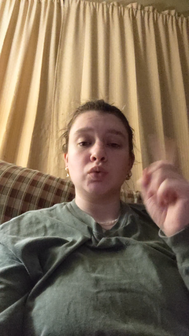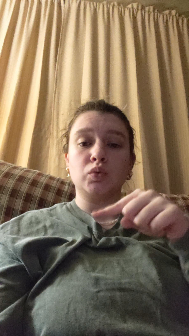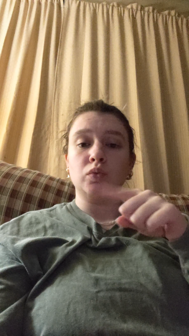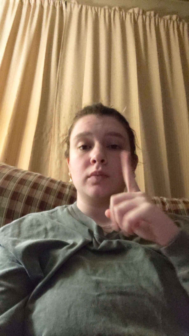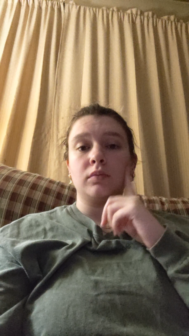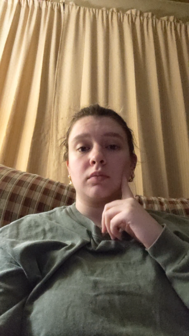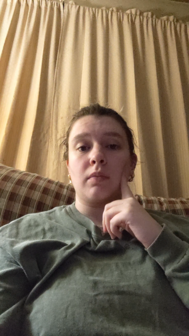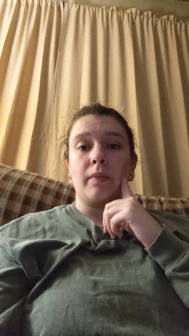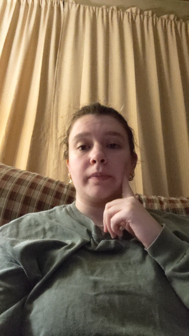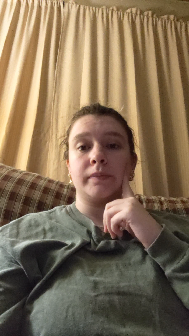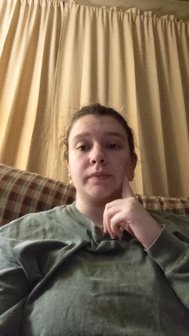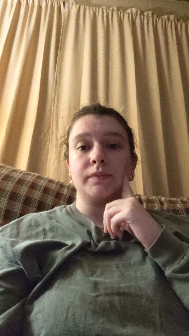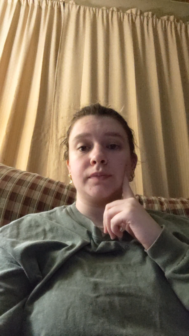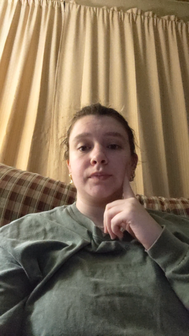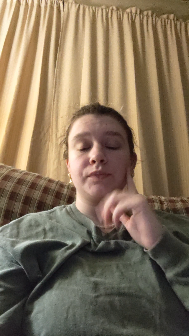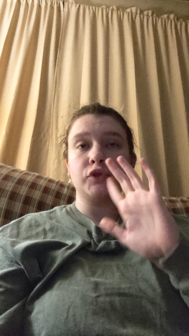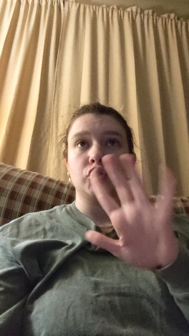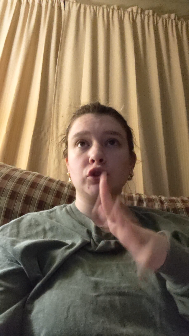cheese